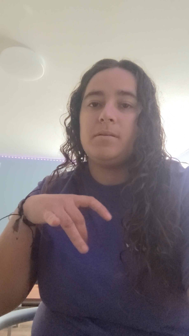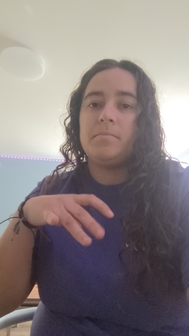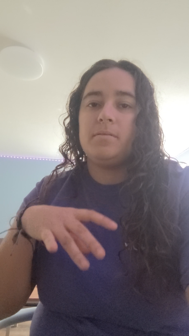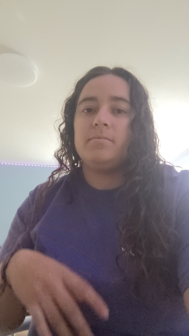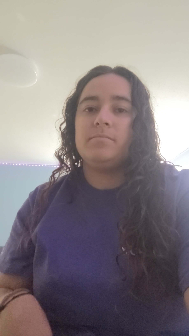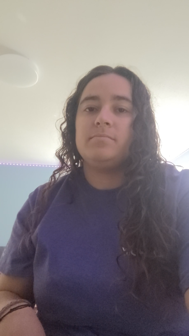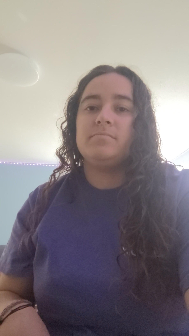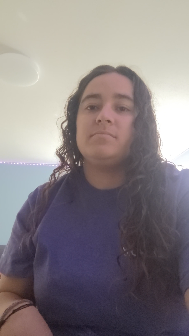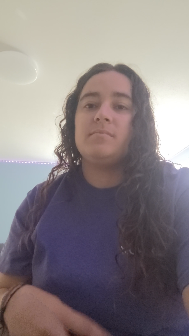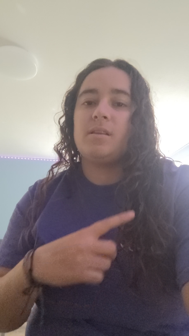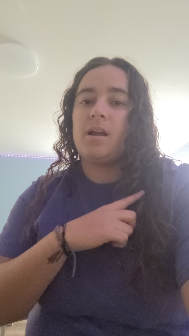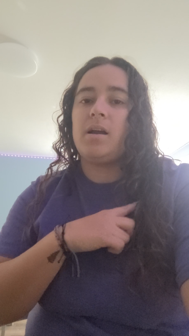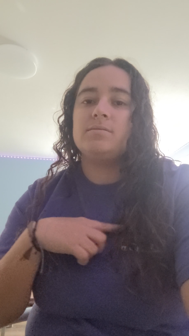necklace